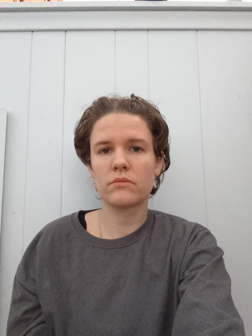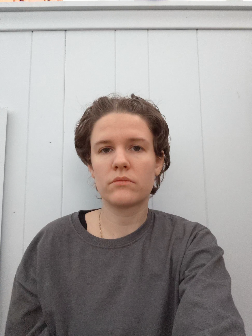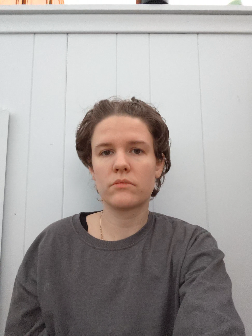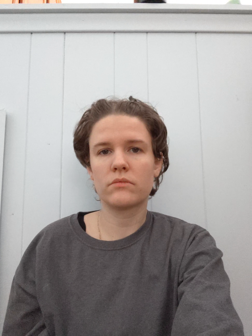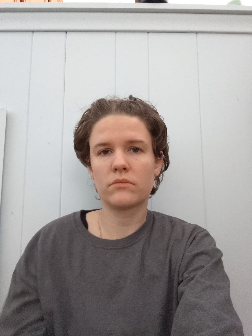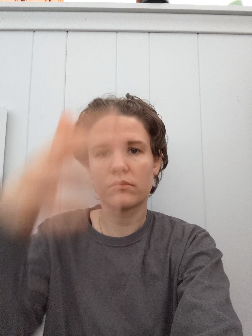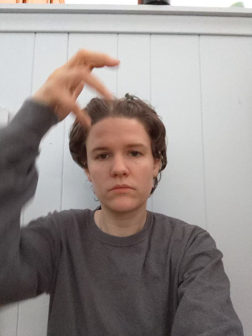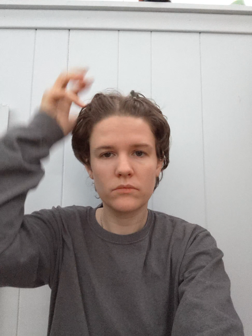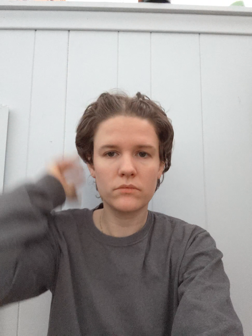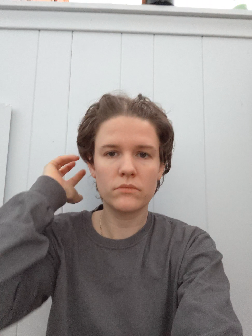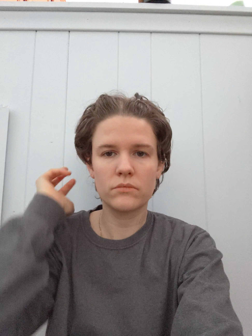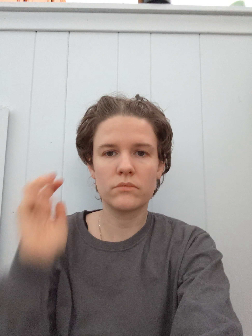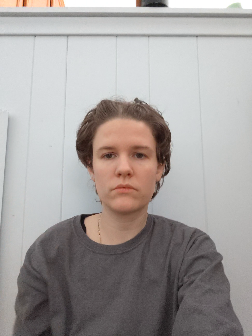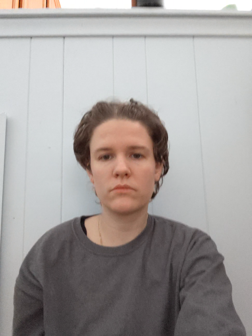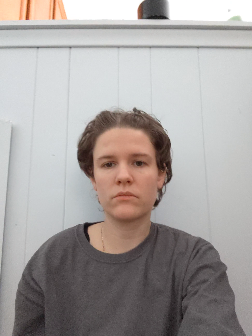lion